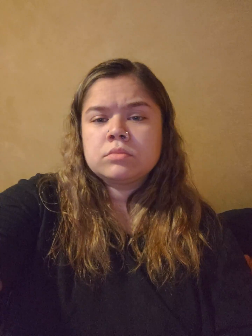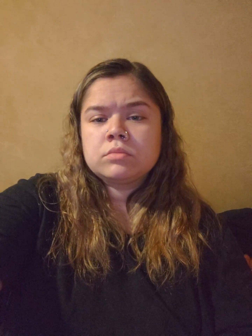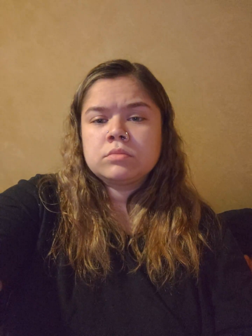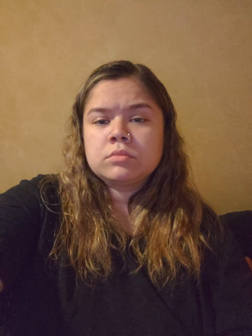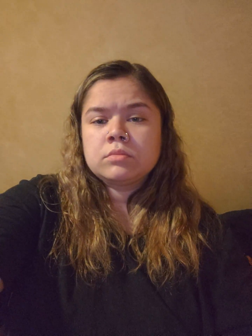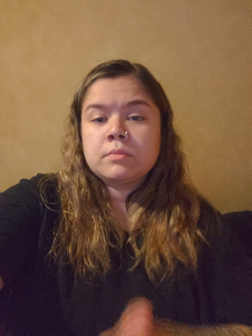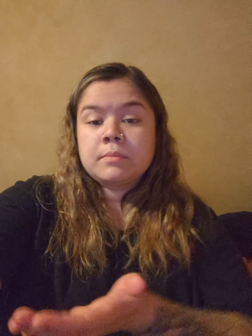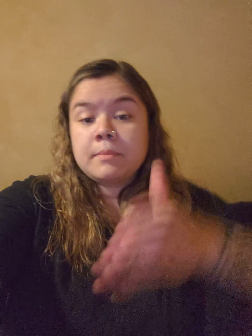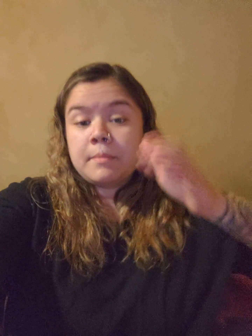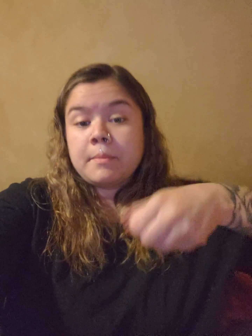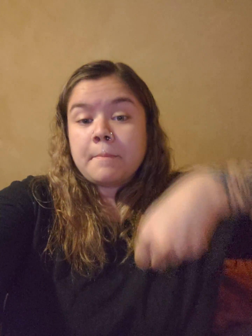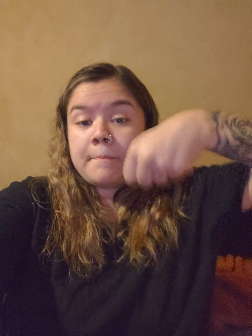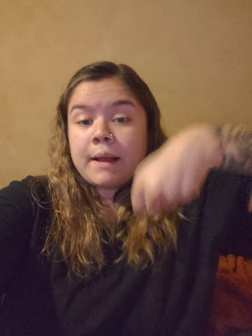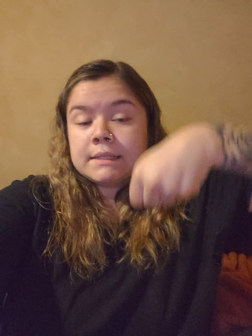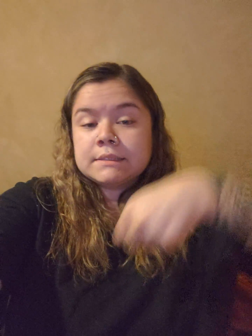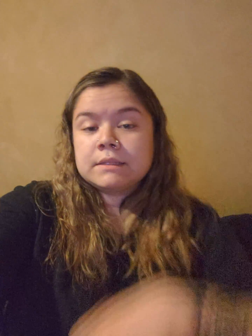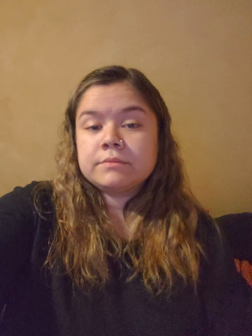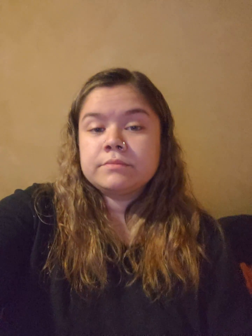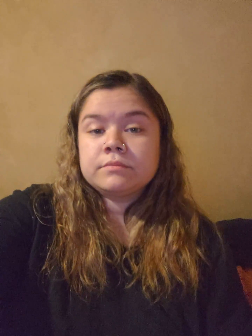basket